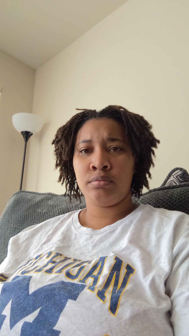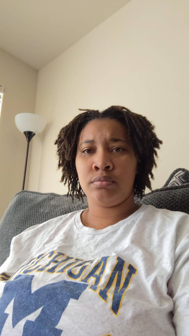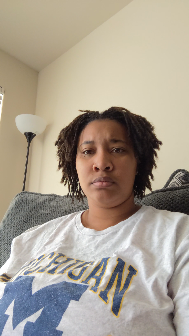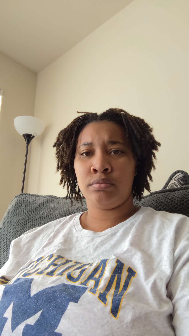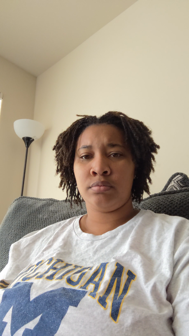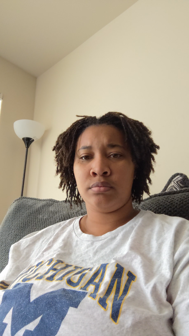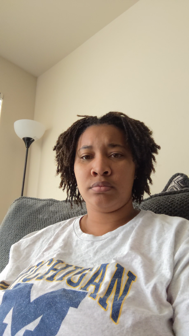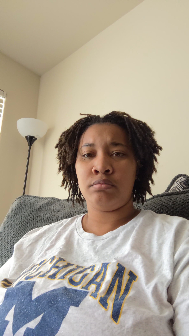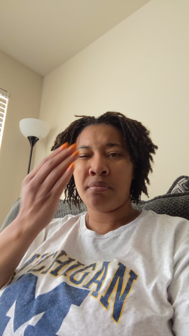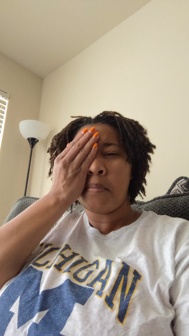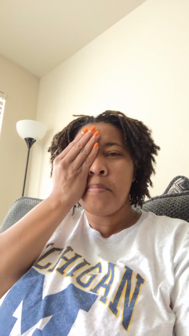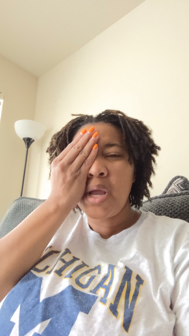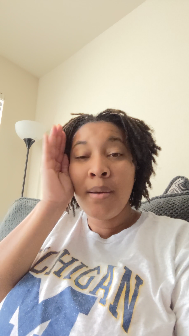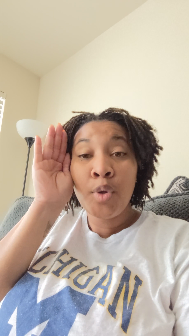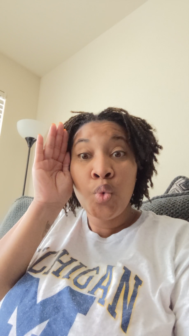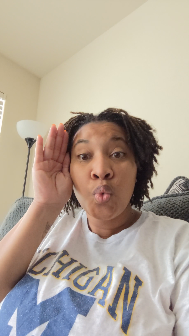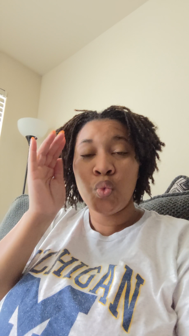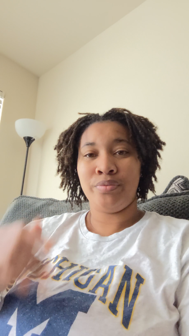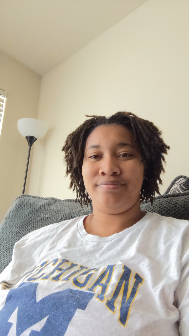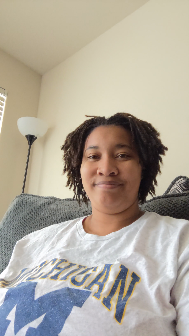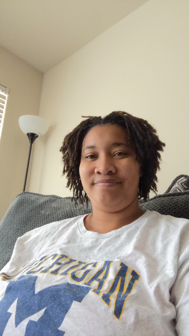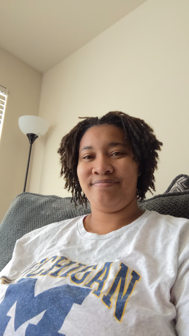peekaboo